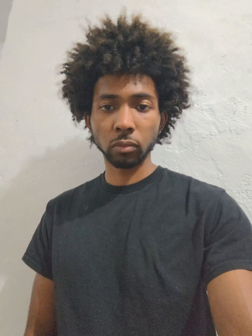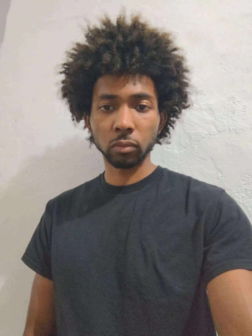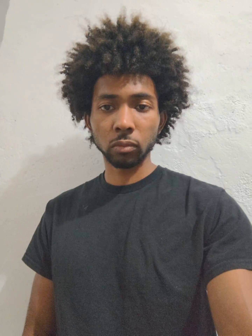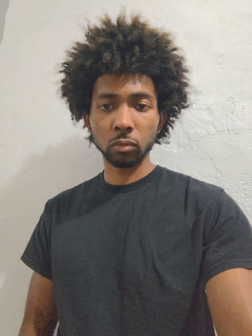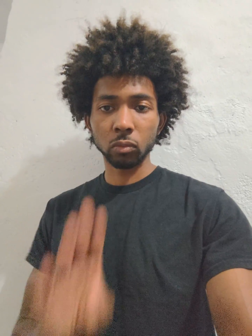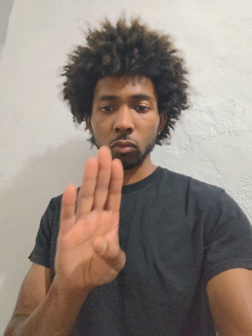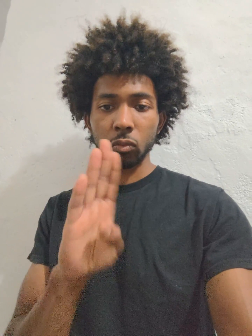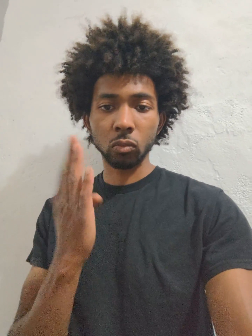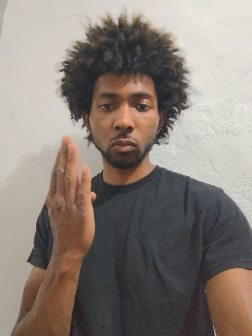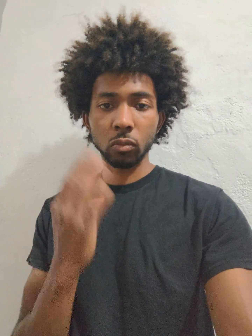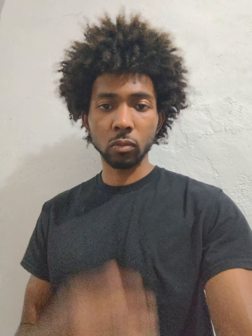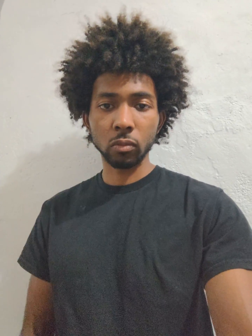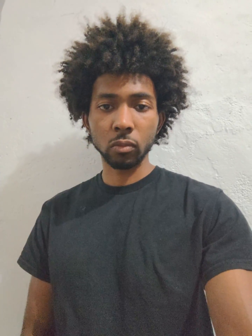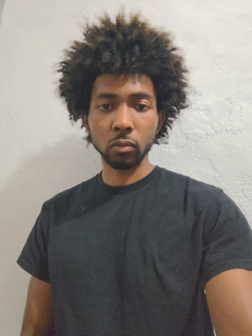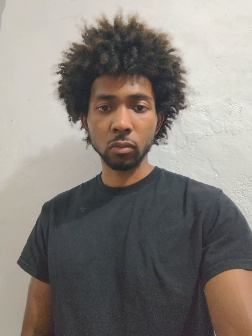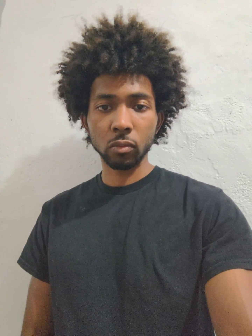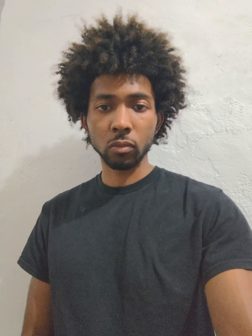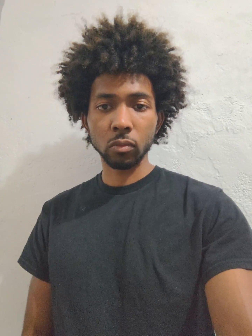door